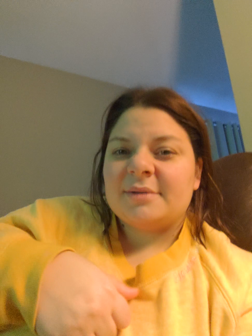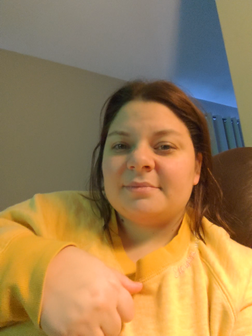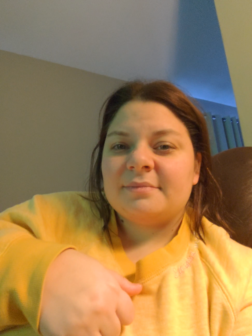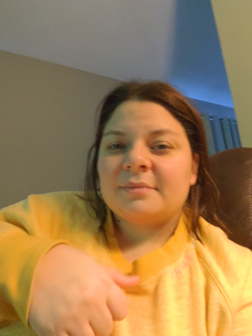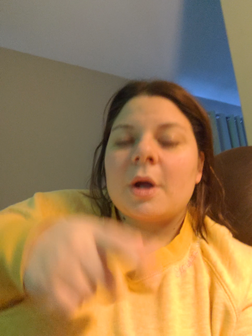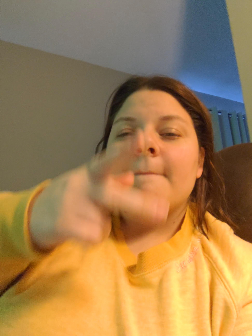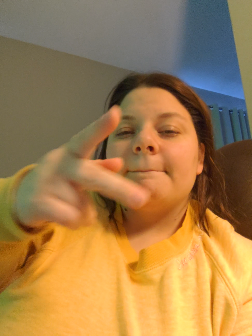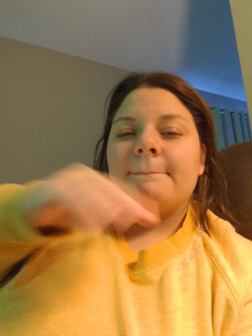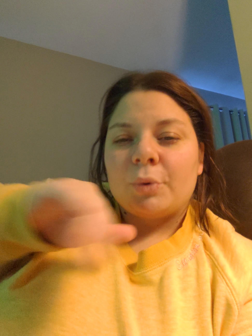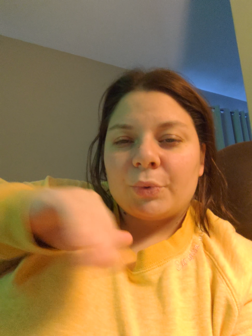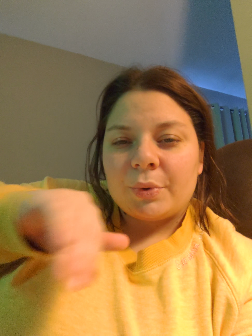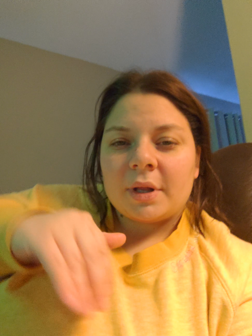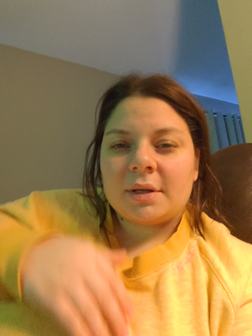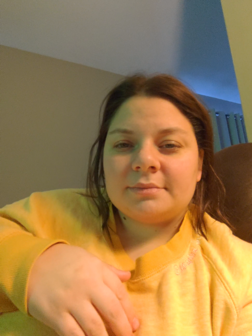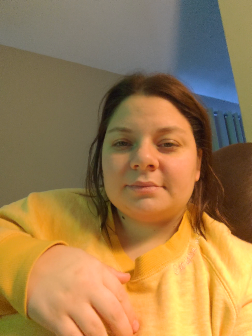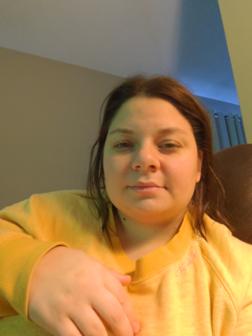pool